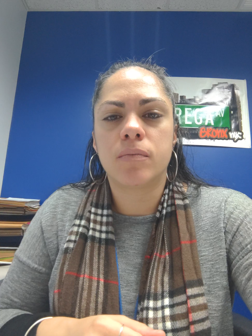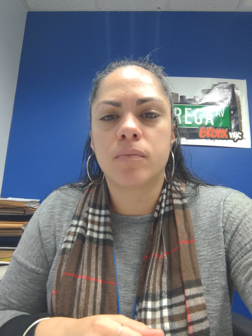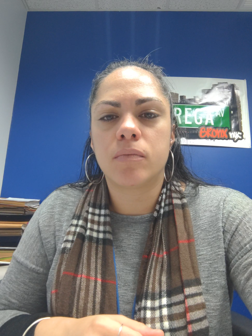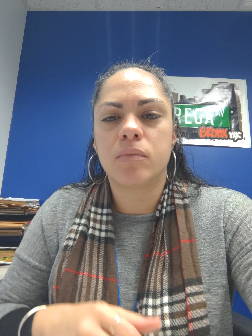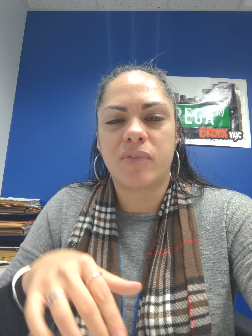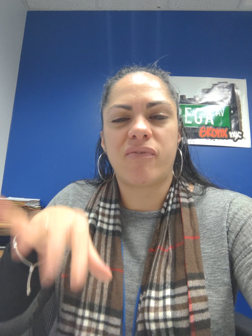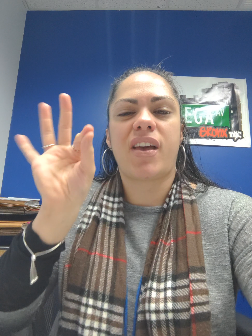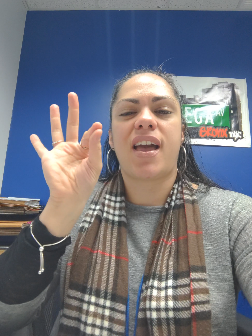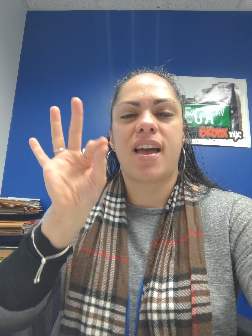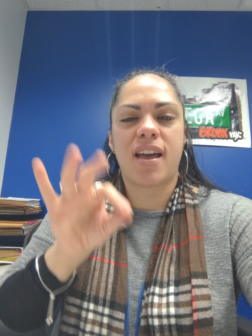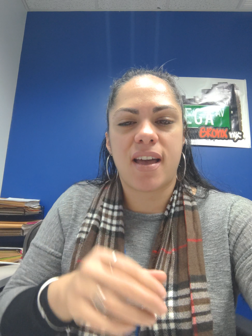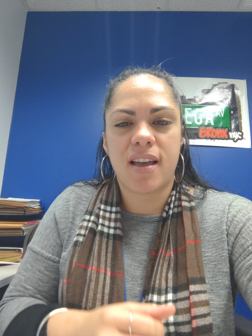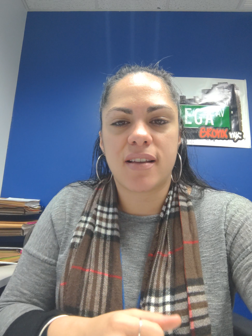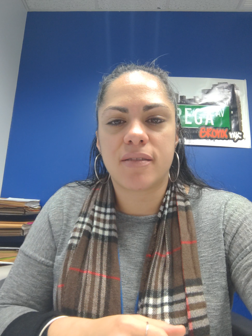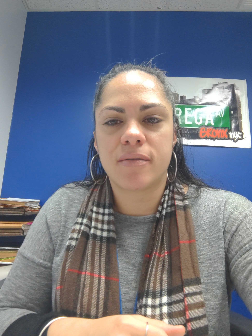find